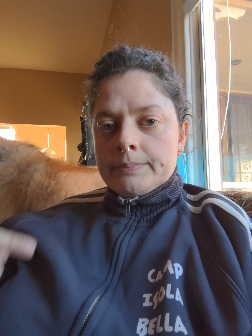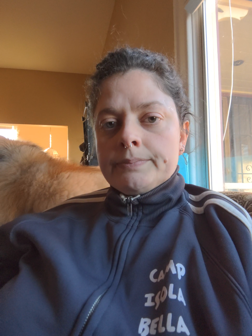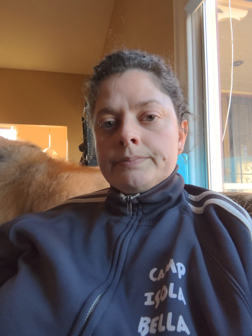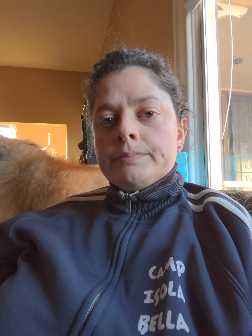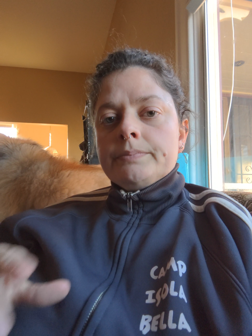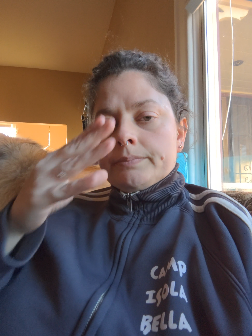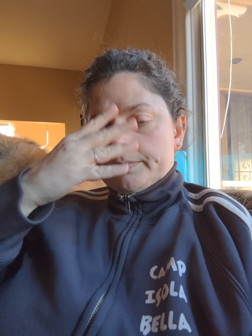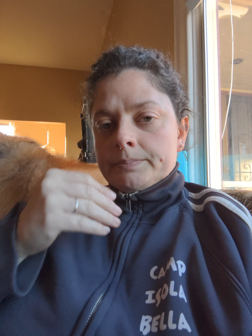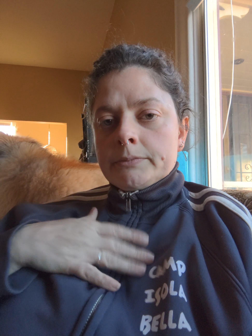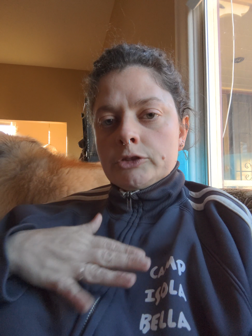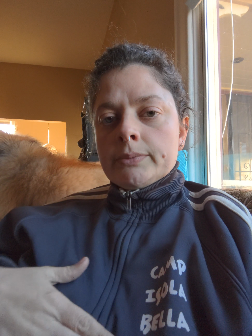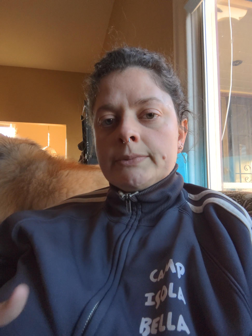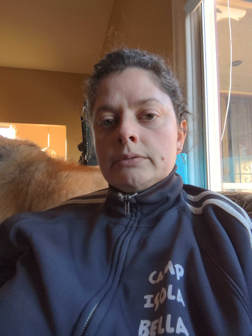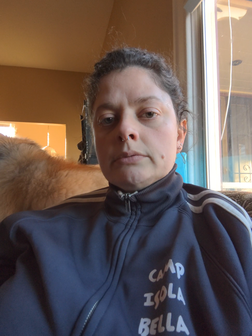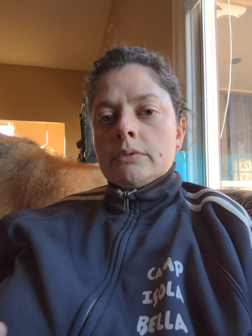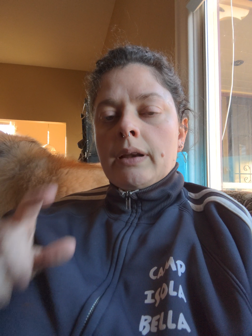pajamas